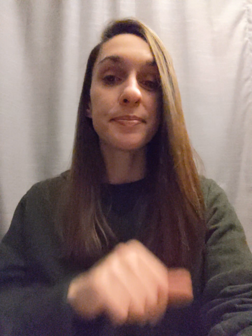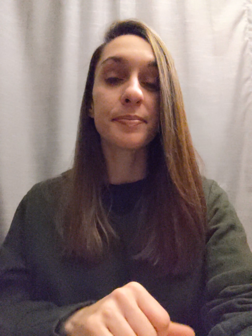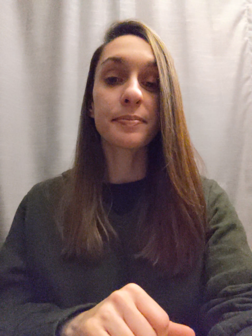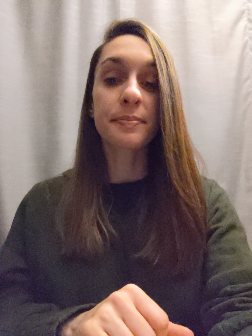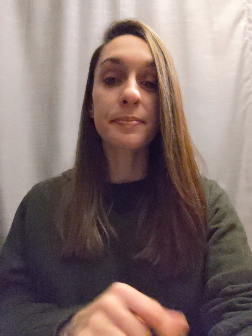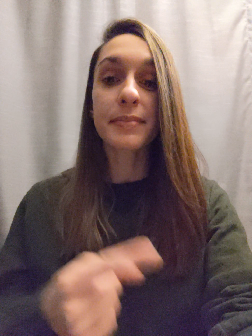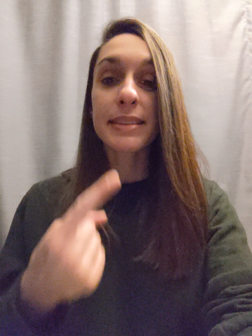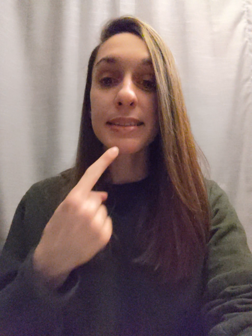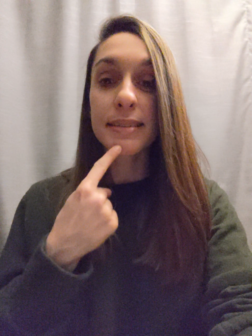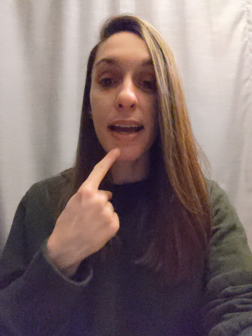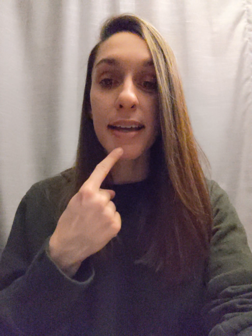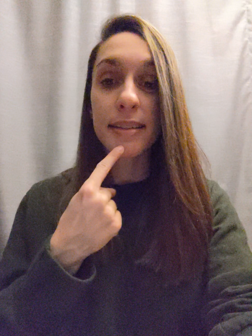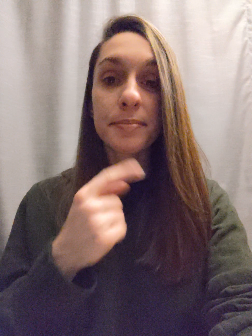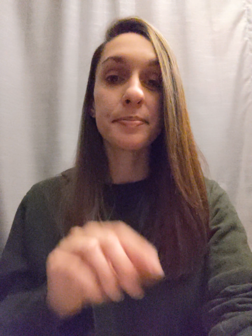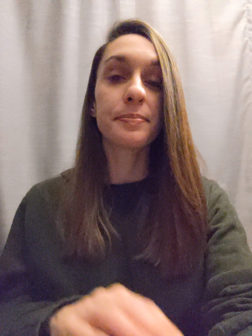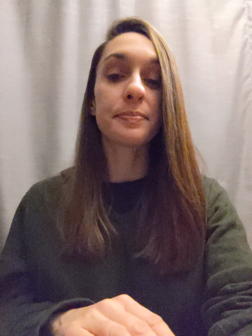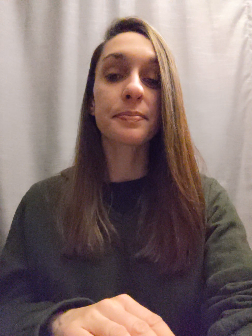say